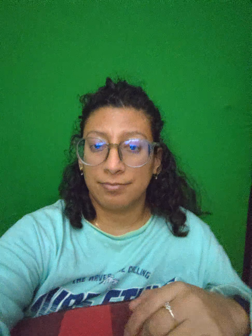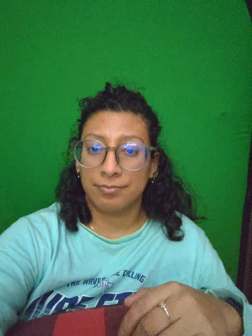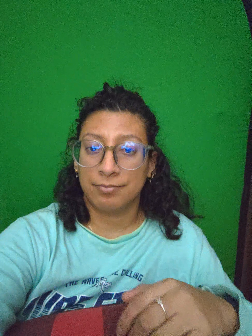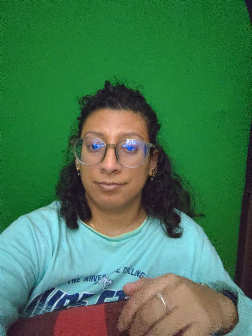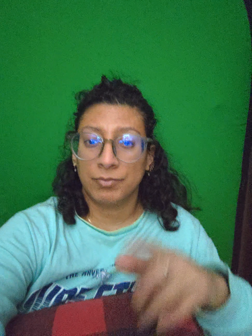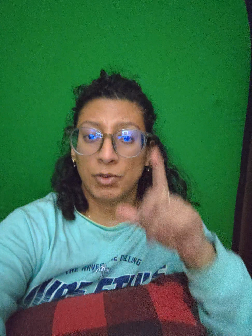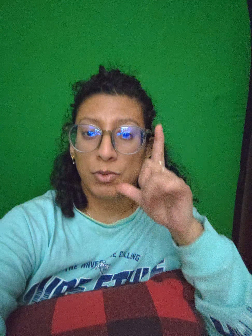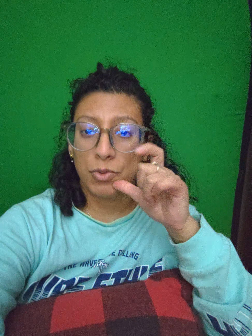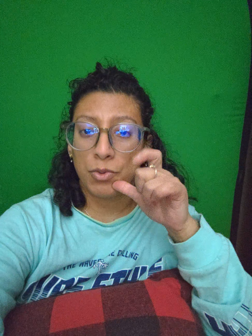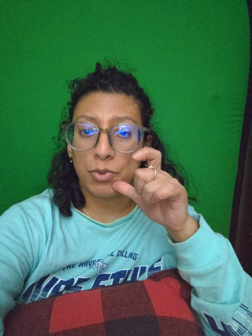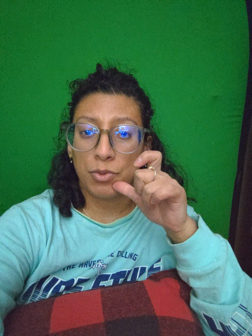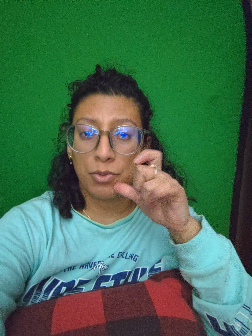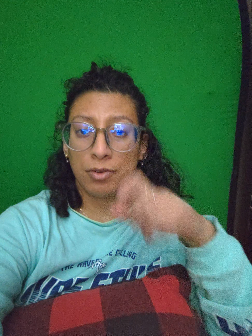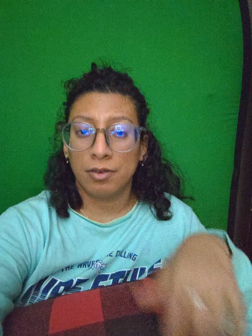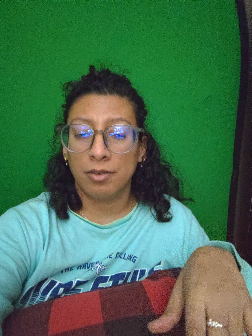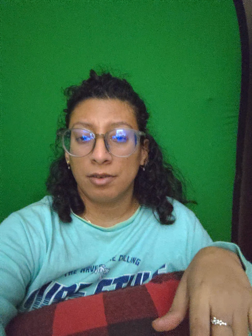who